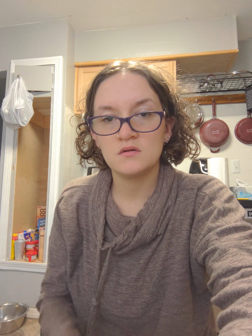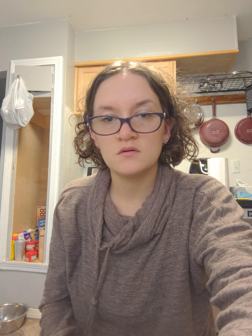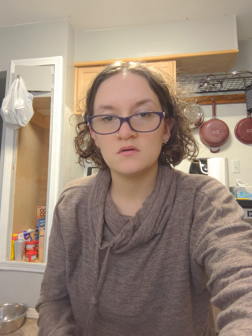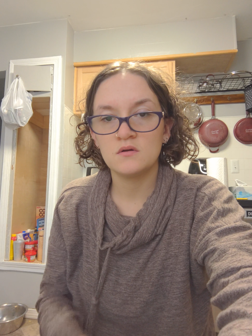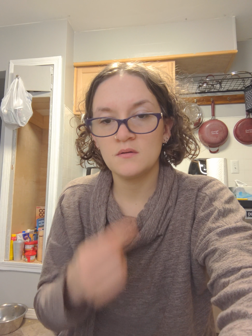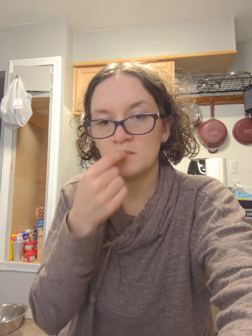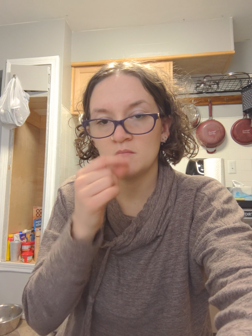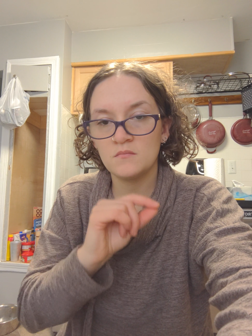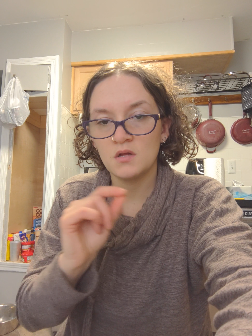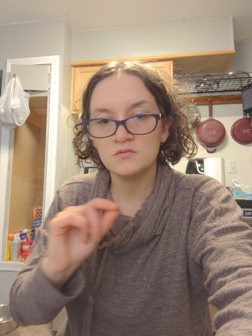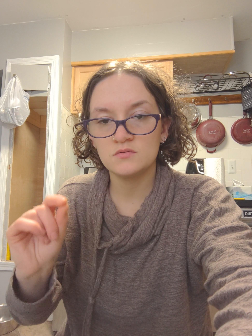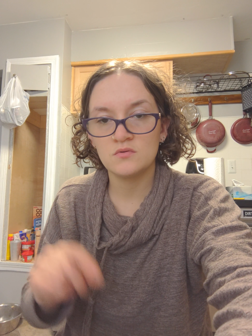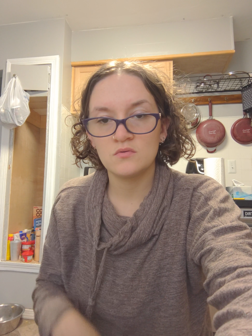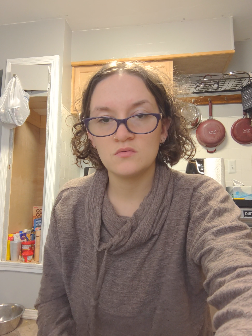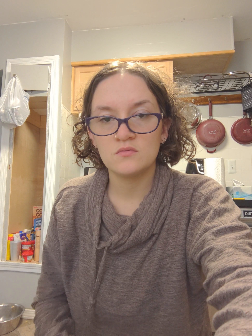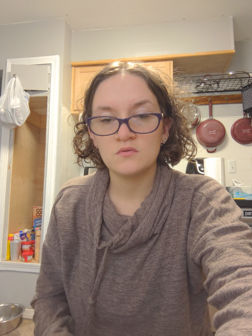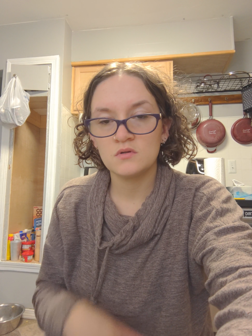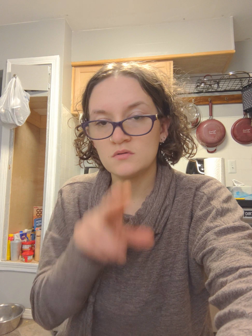pencil